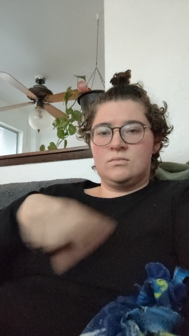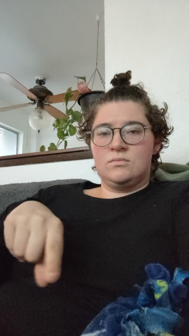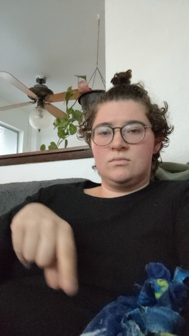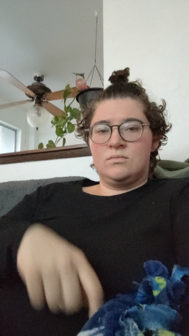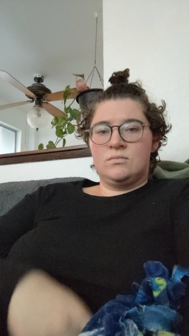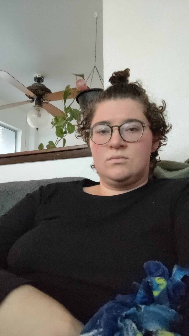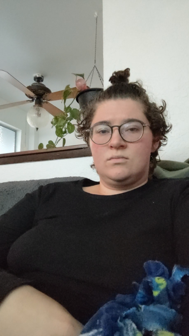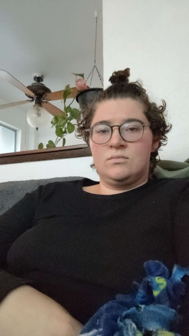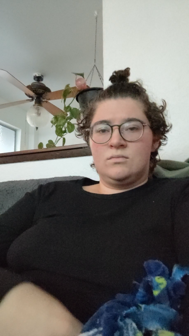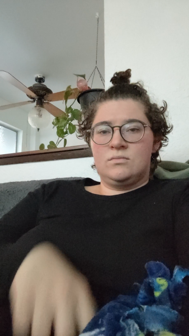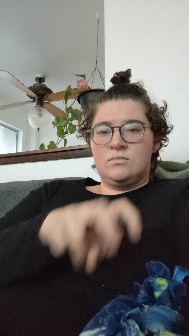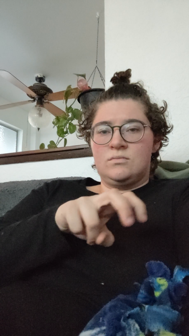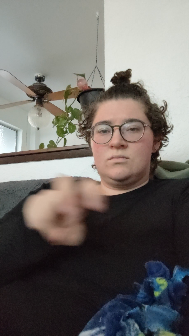couch